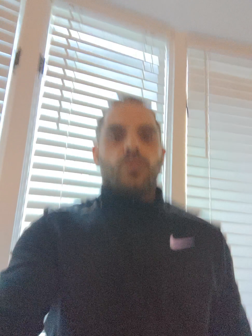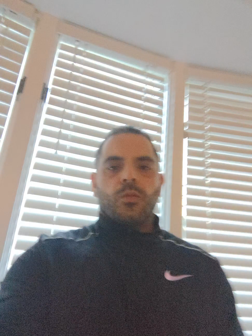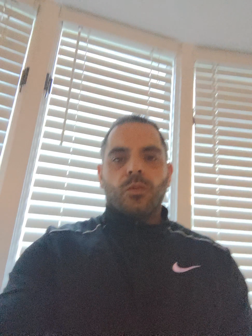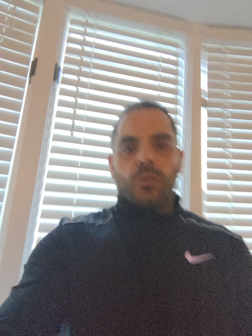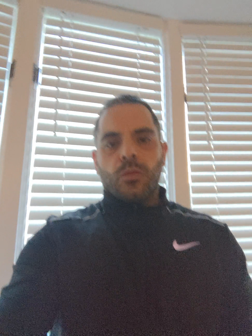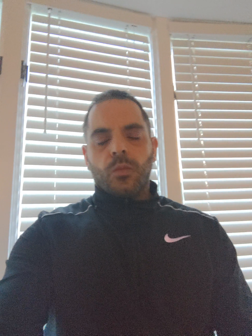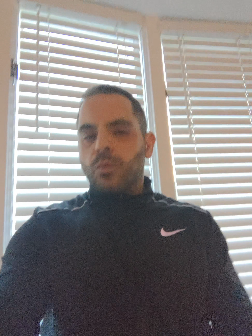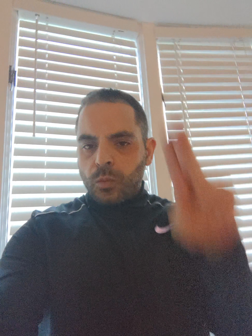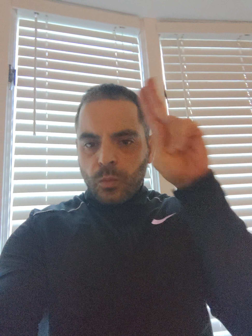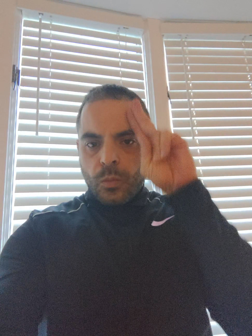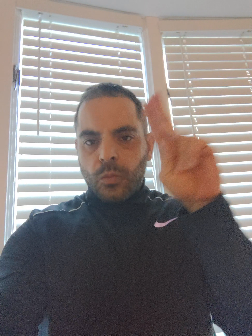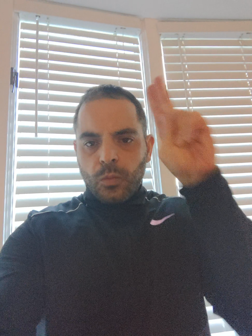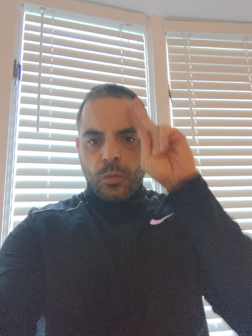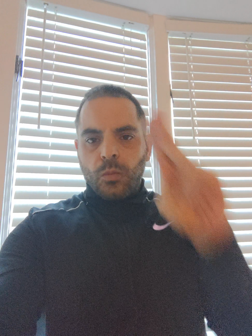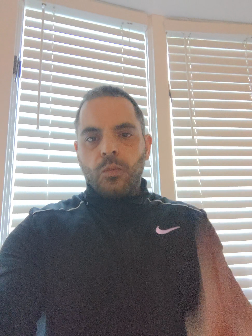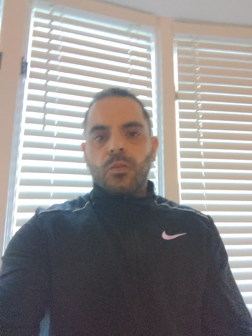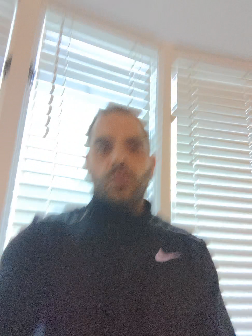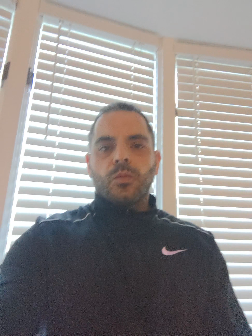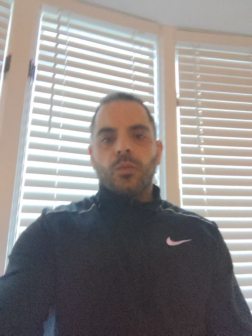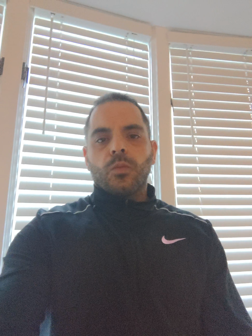uncle